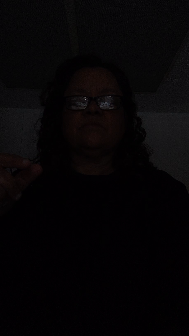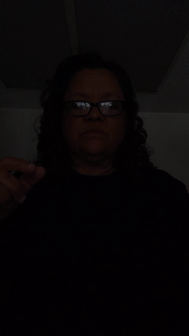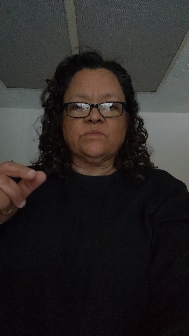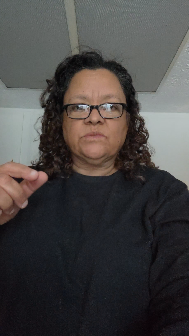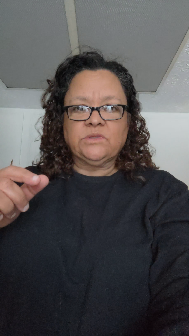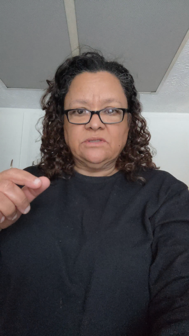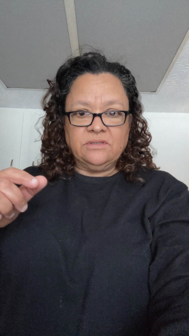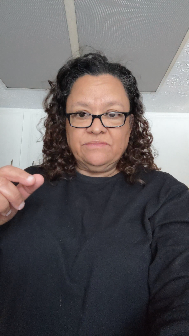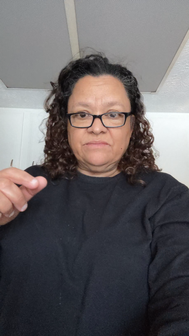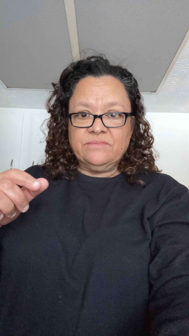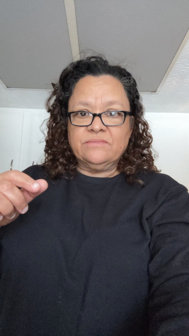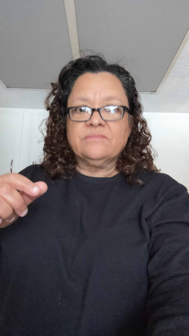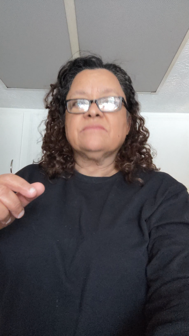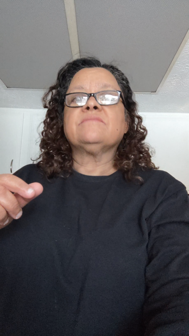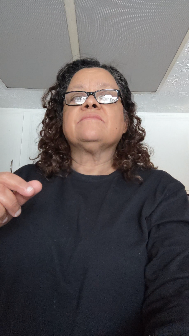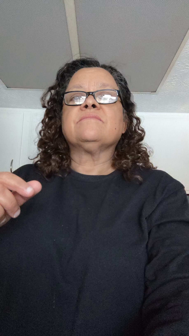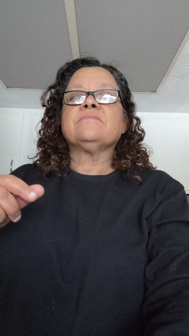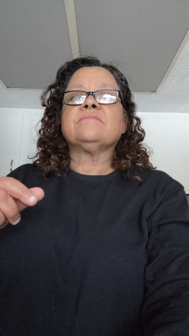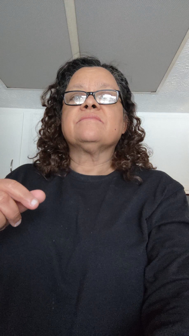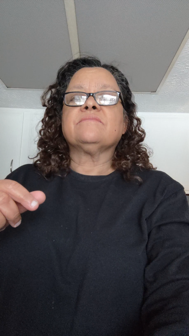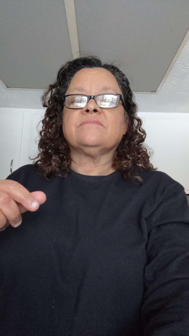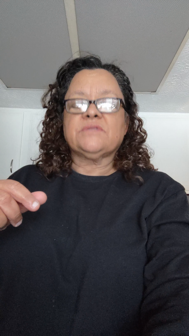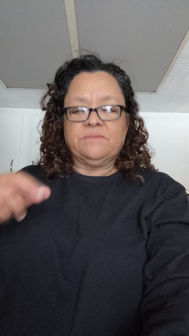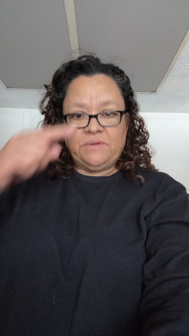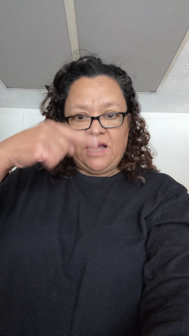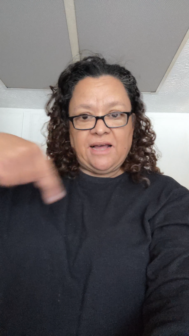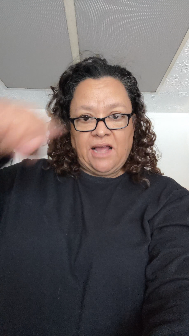around